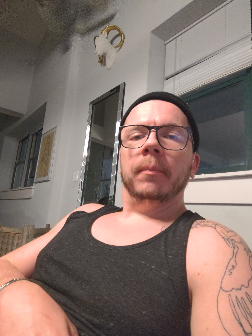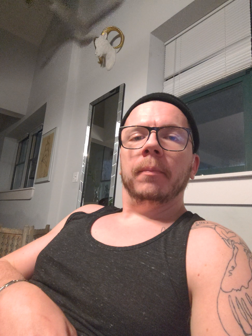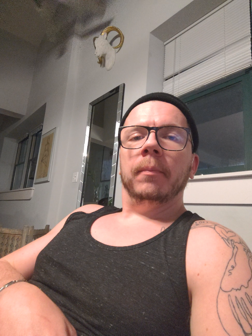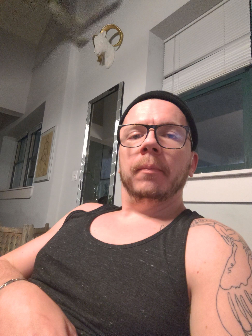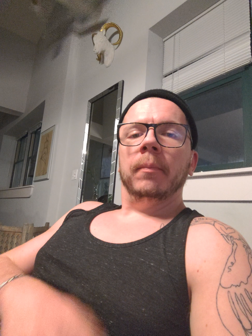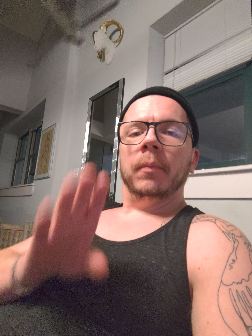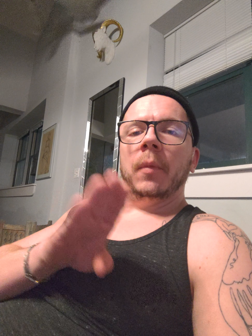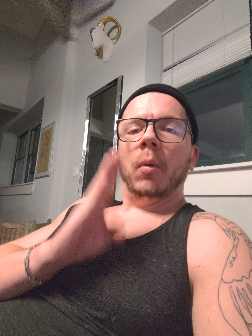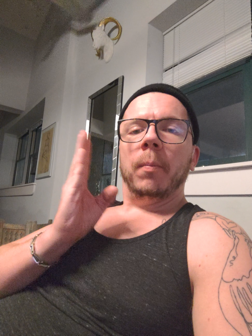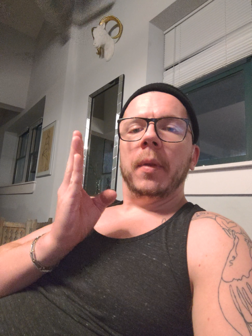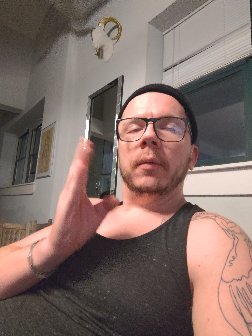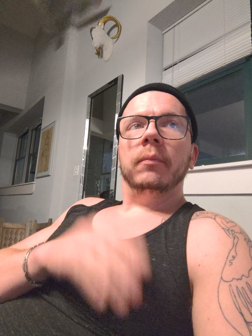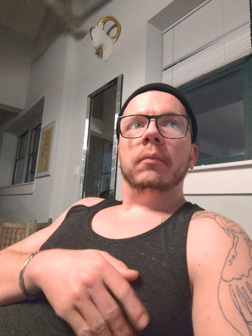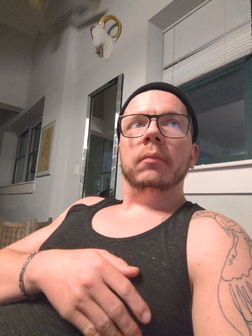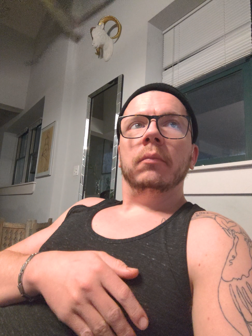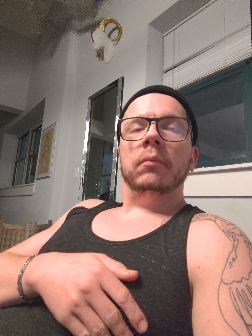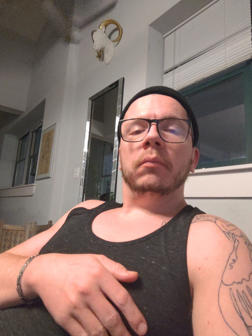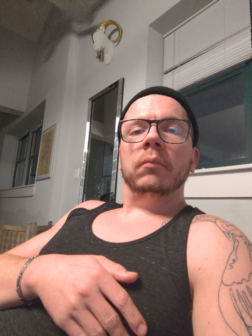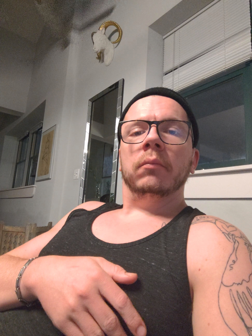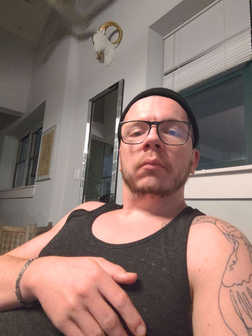open